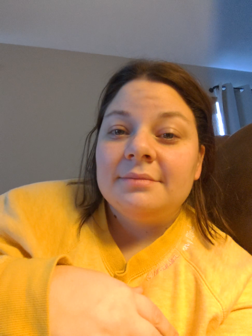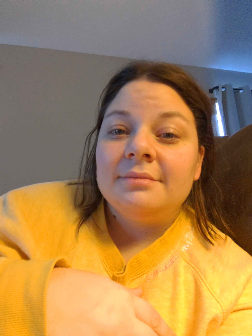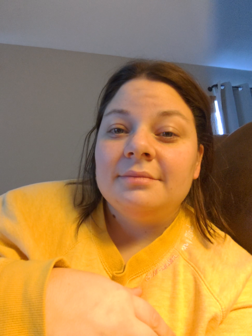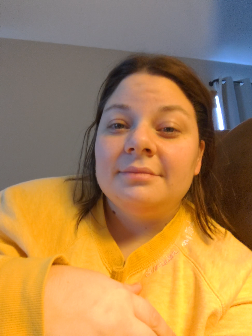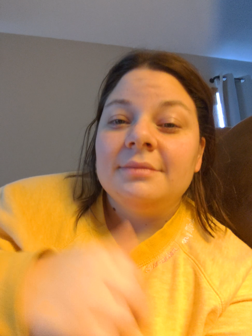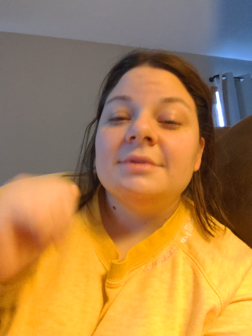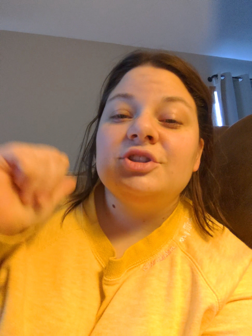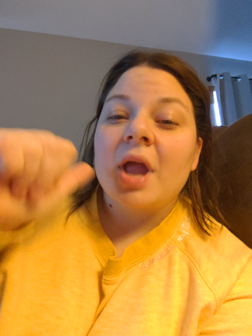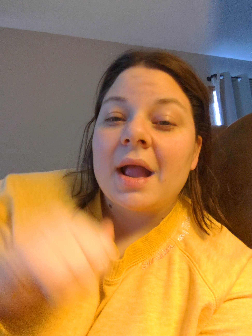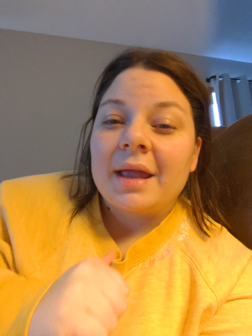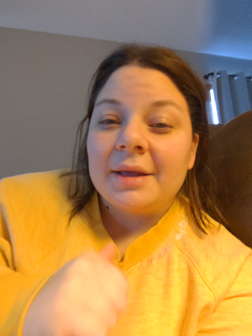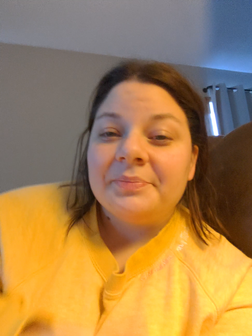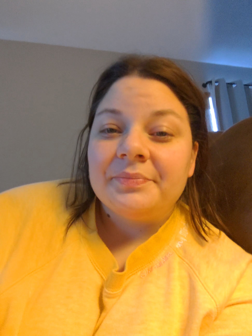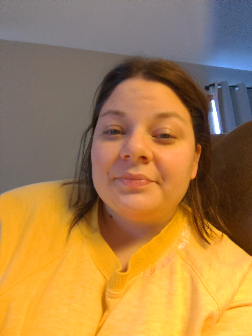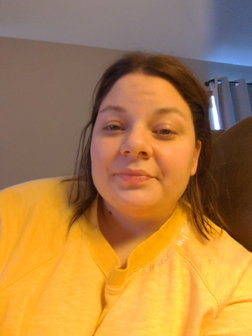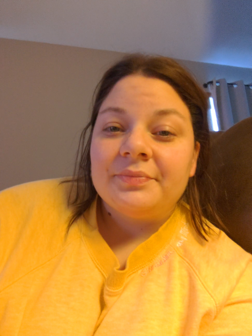jacket